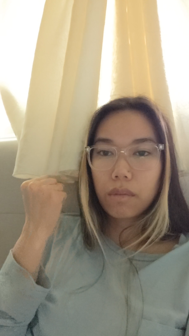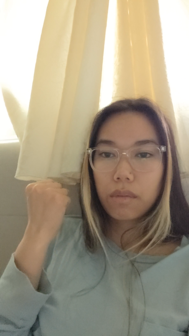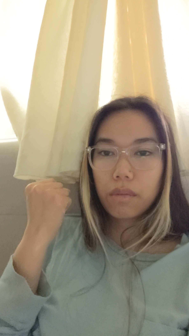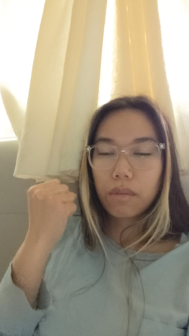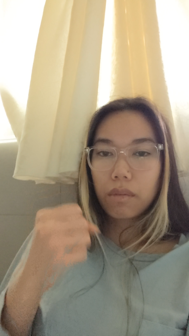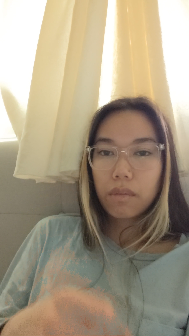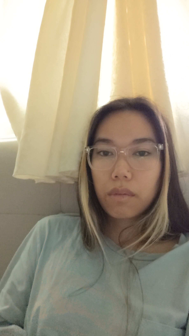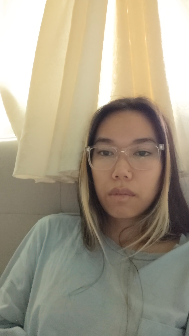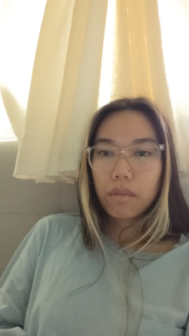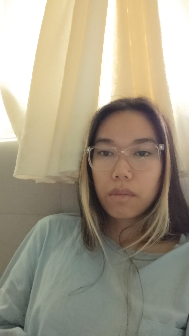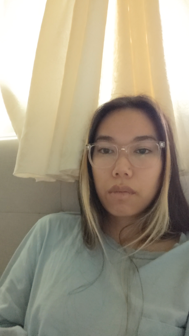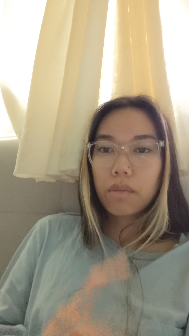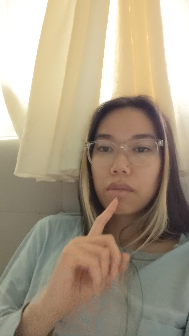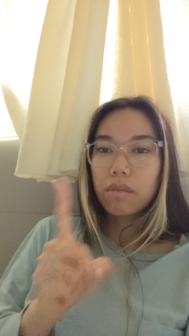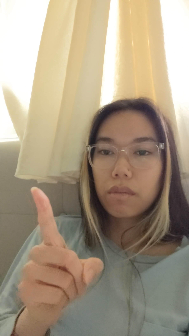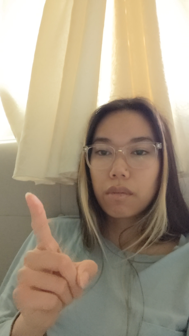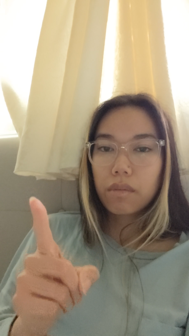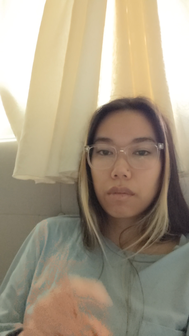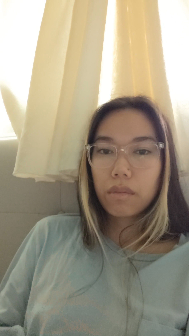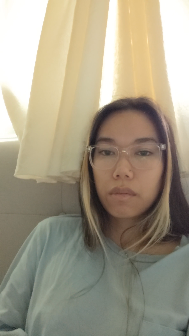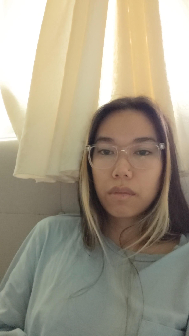is